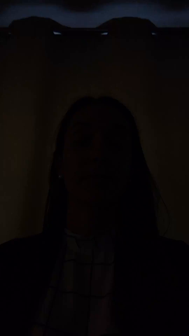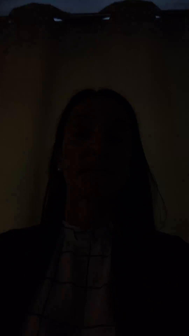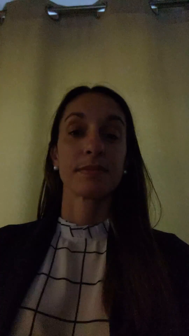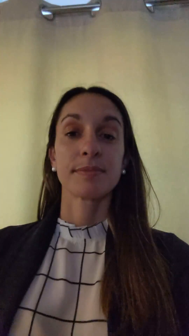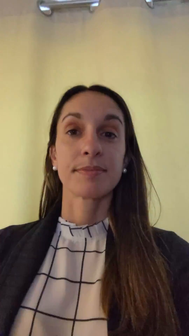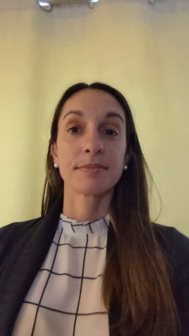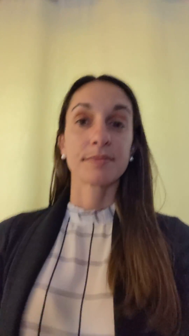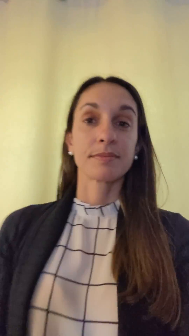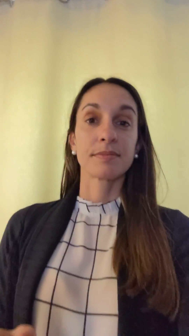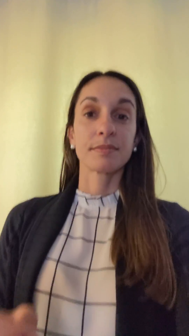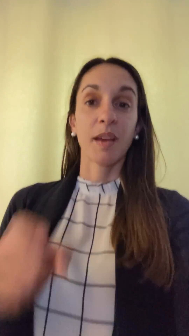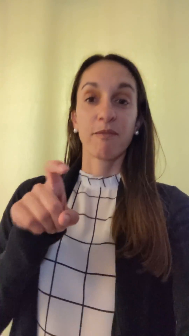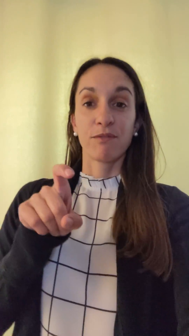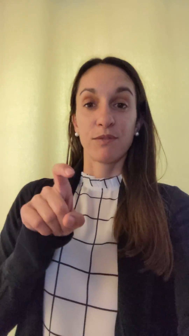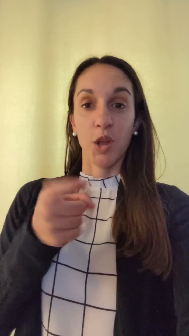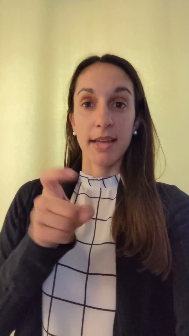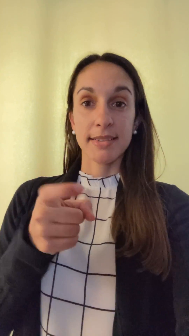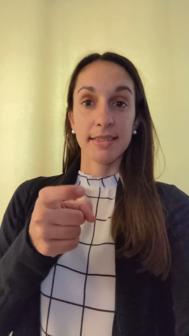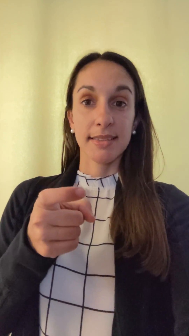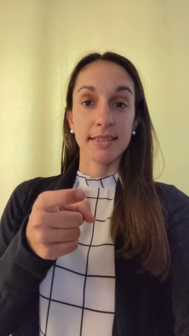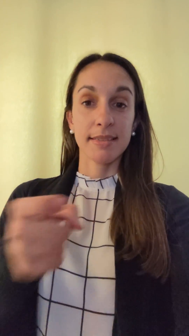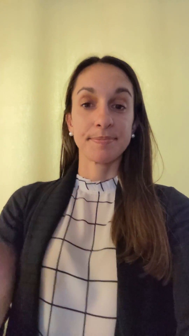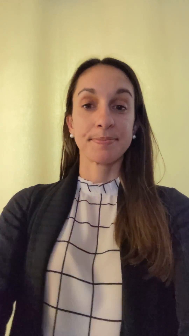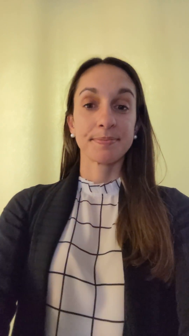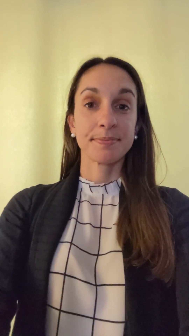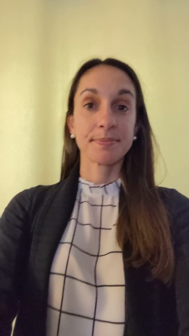friend